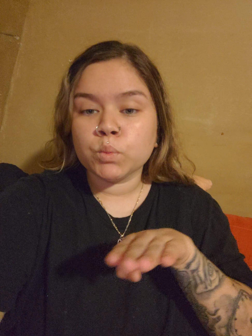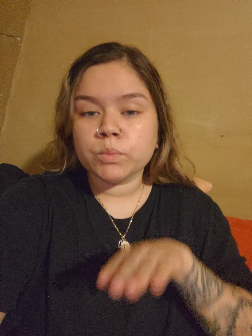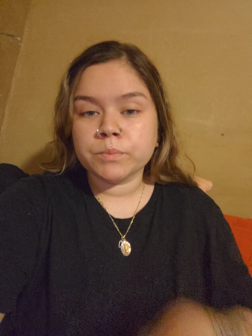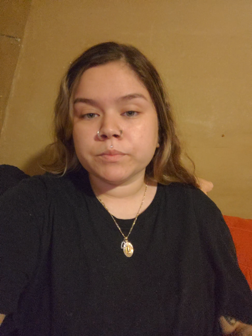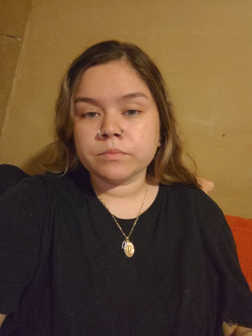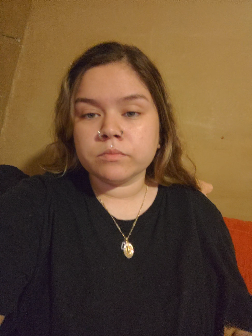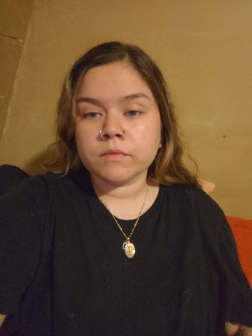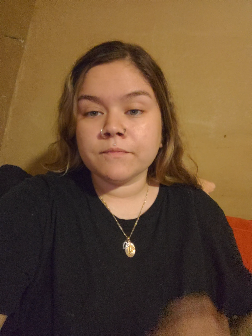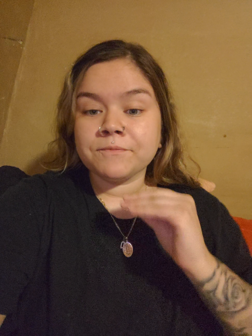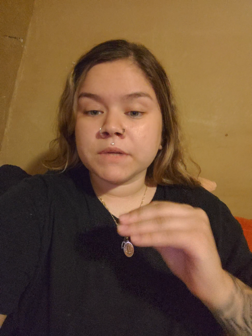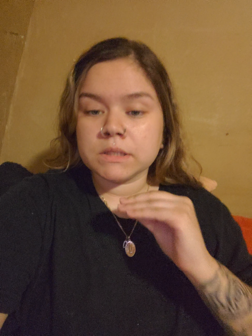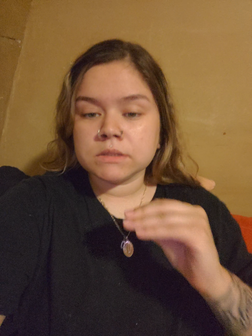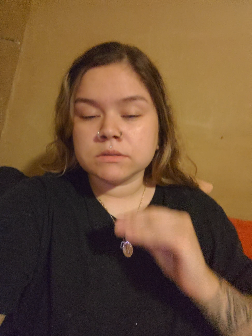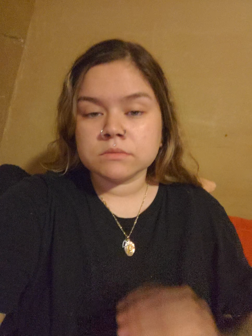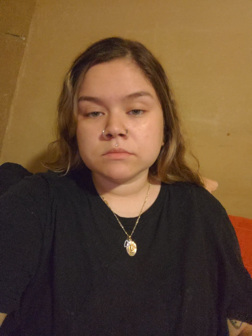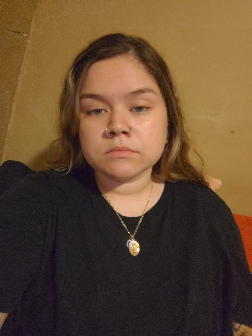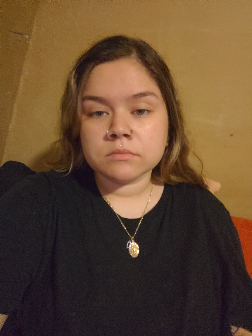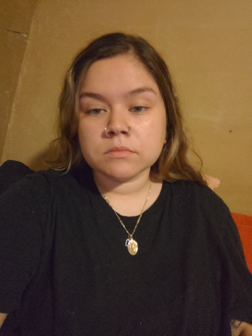fix